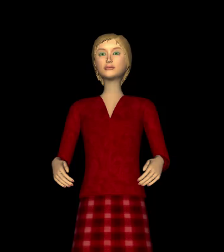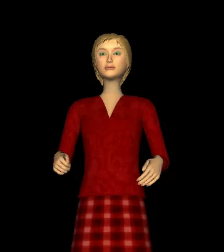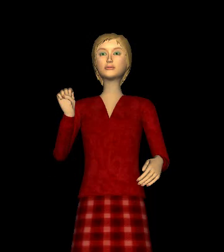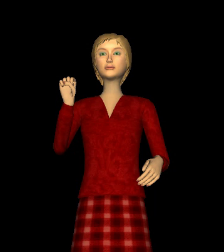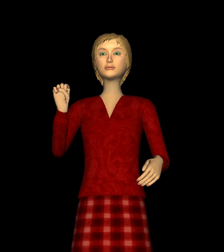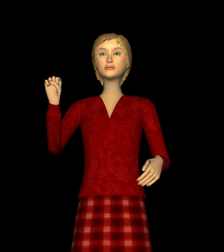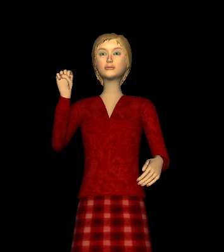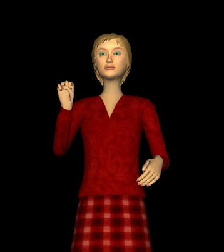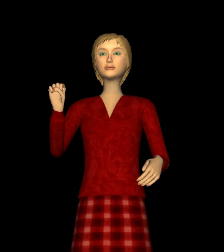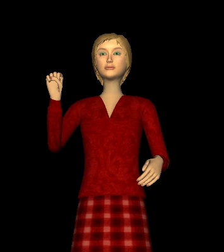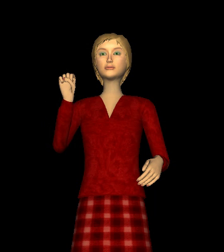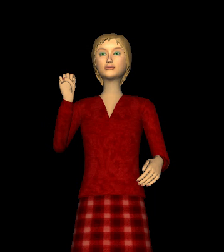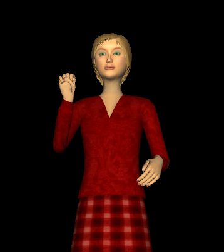السبت